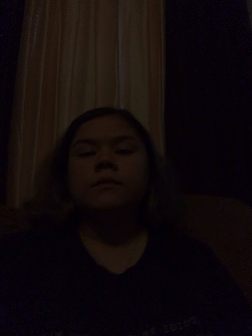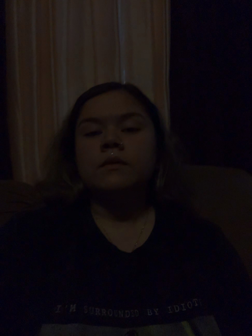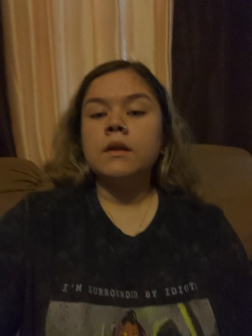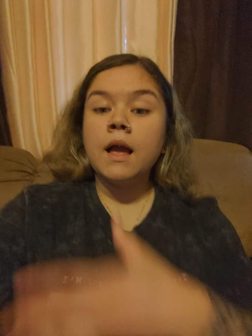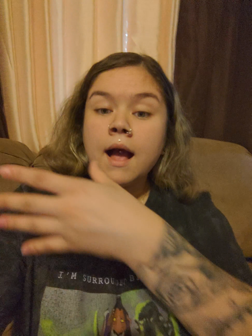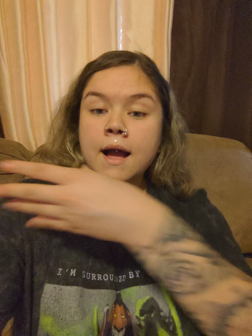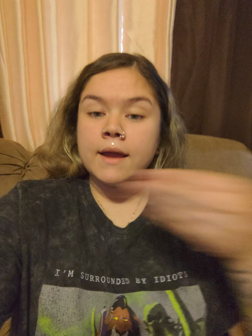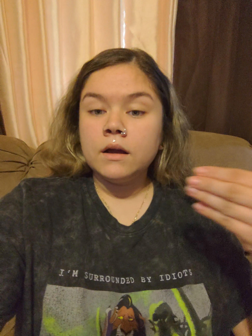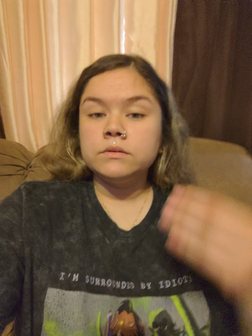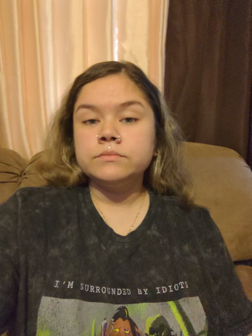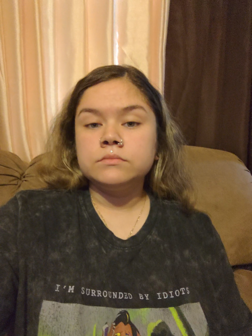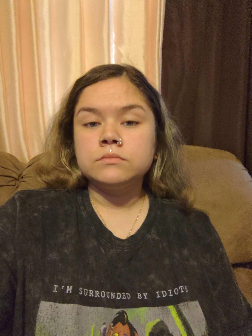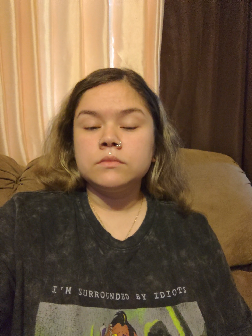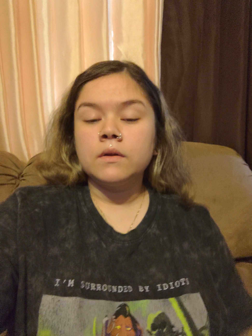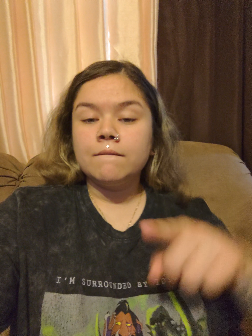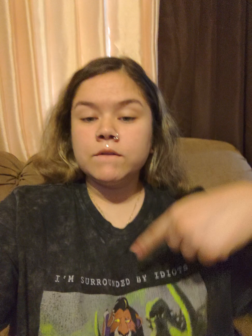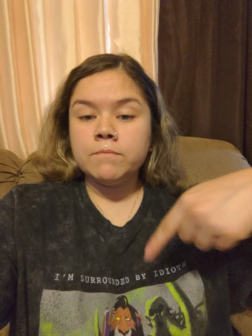and